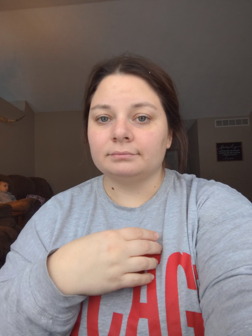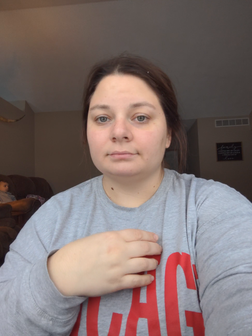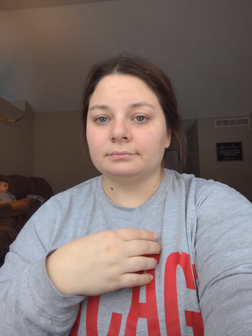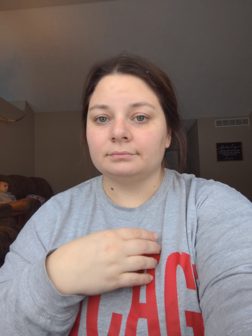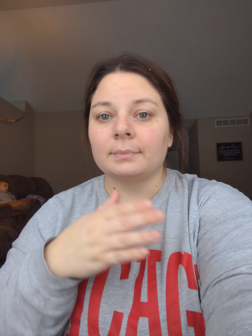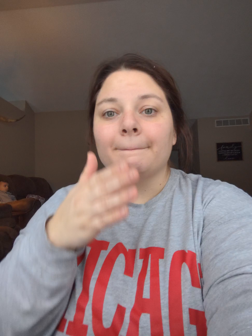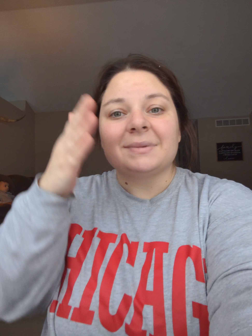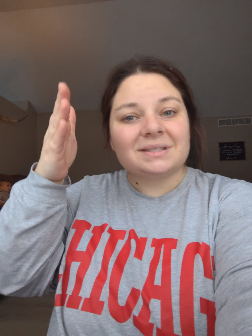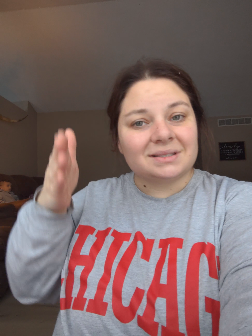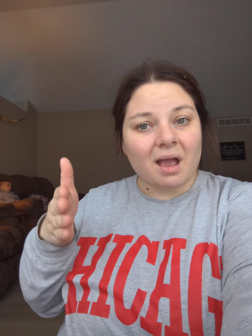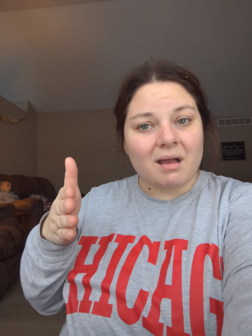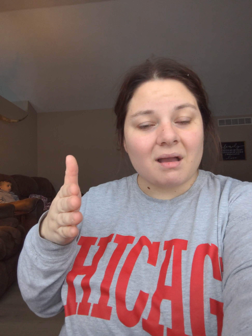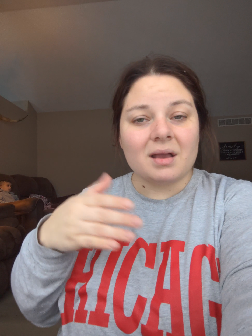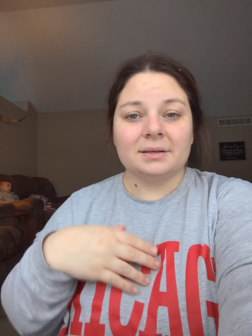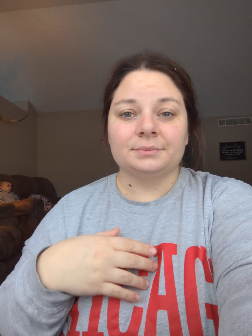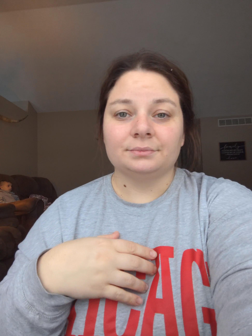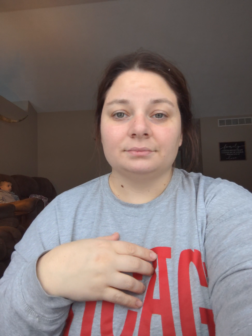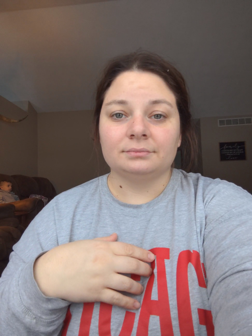beside